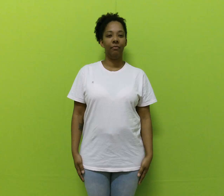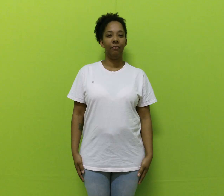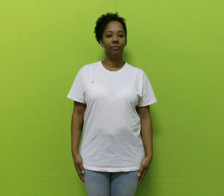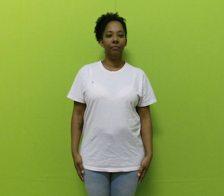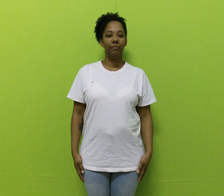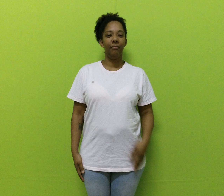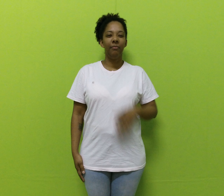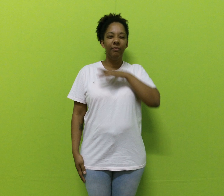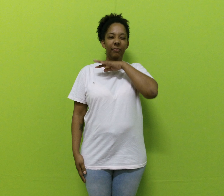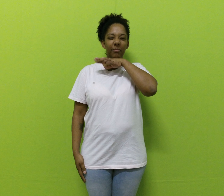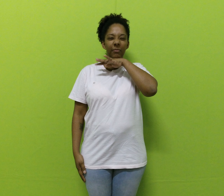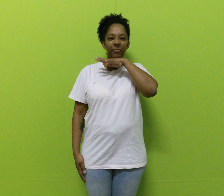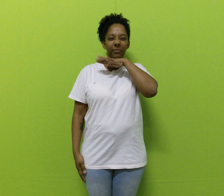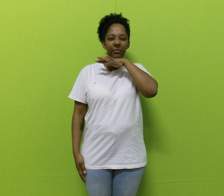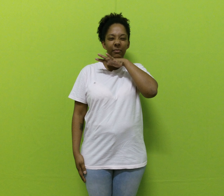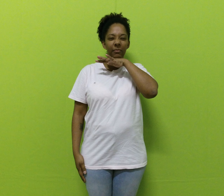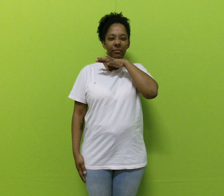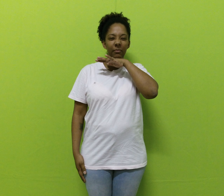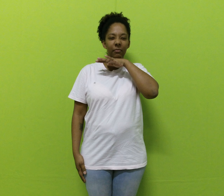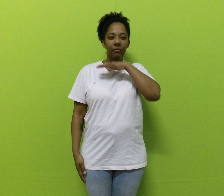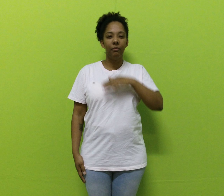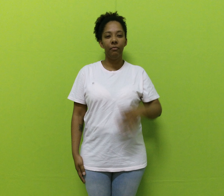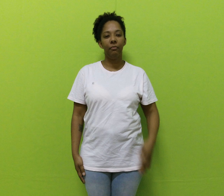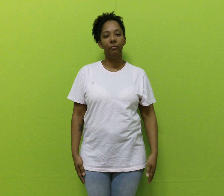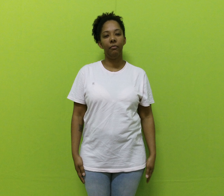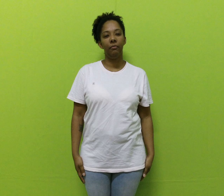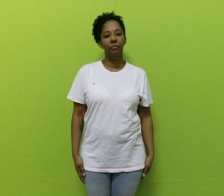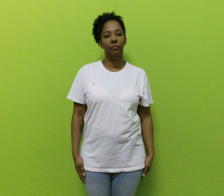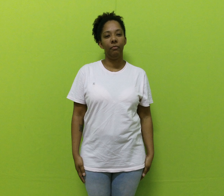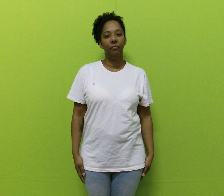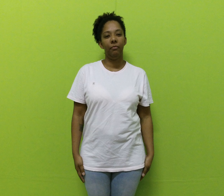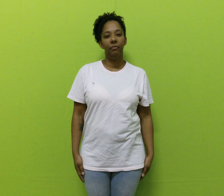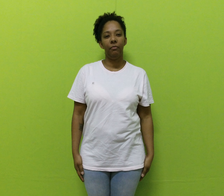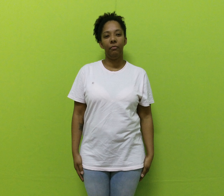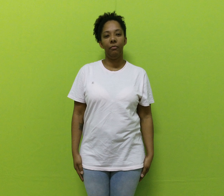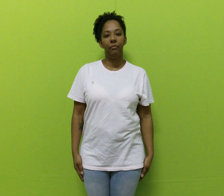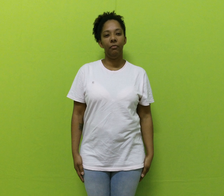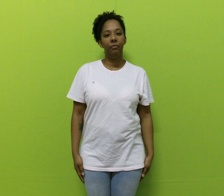ruim